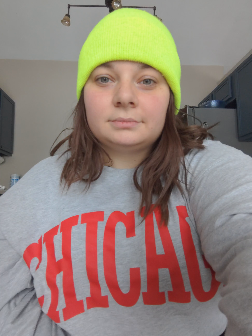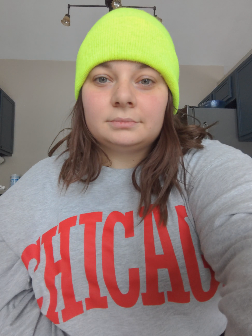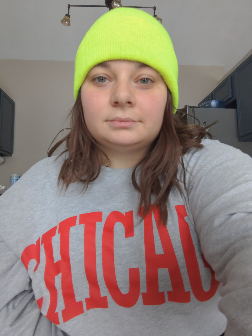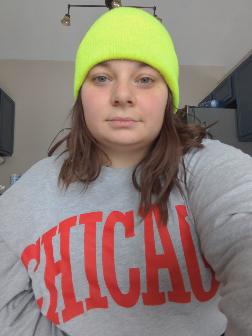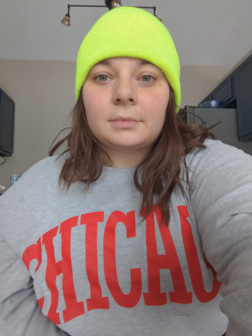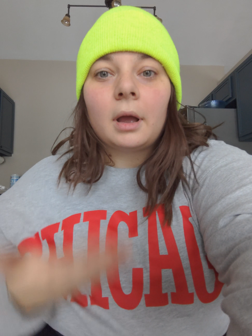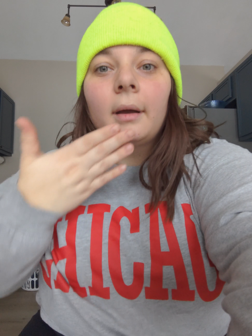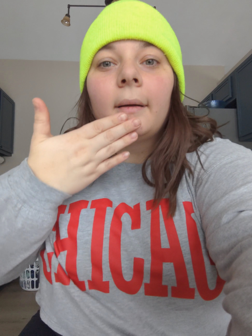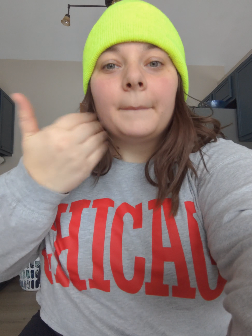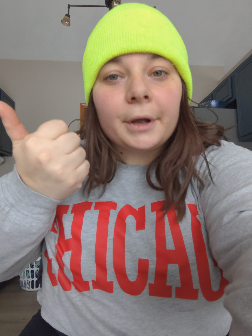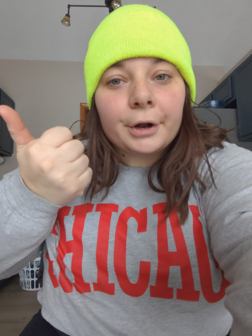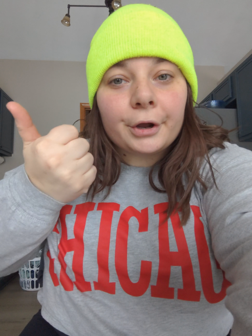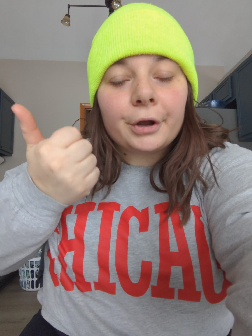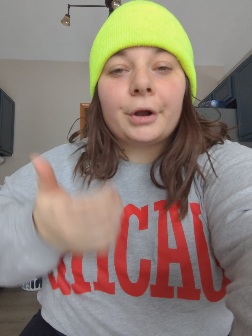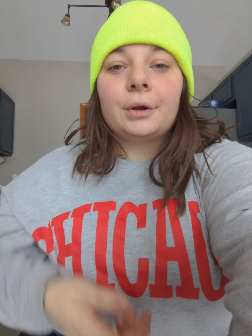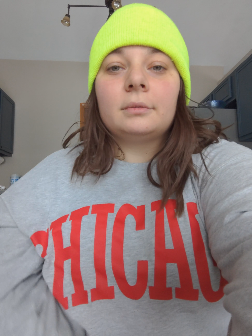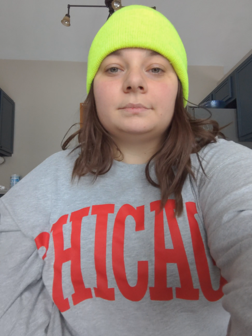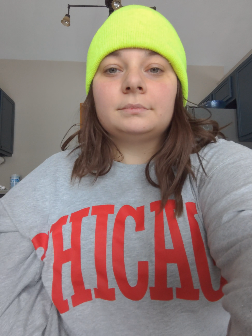better